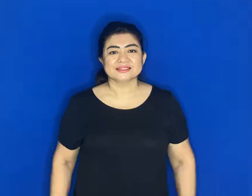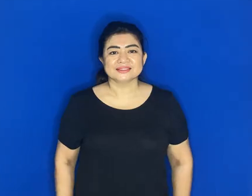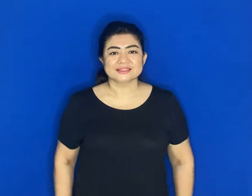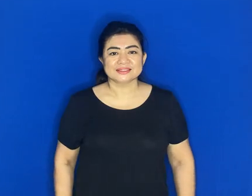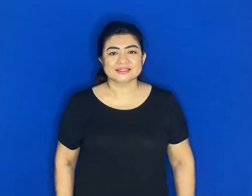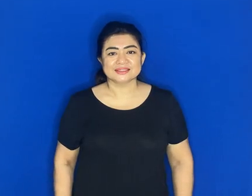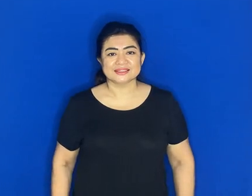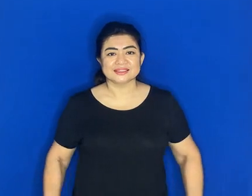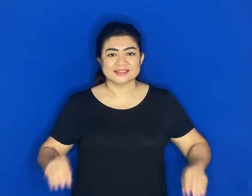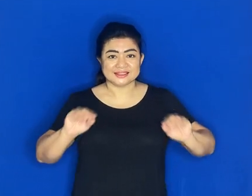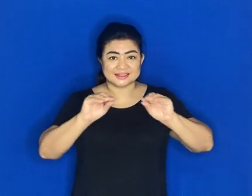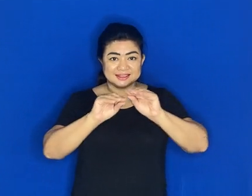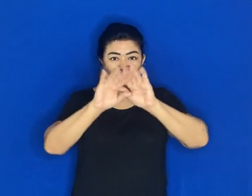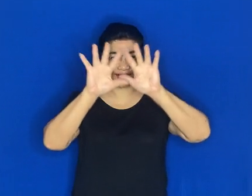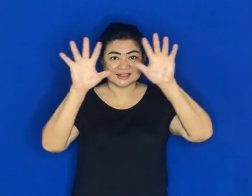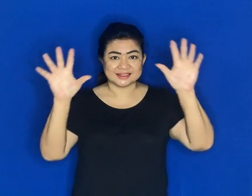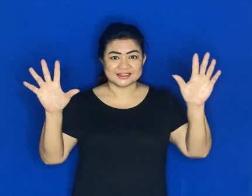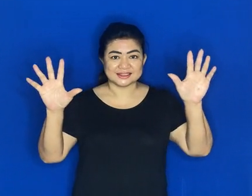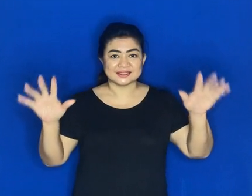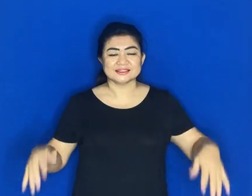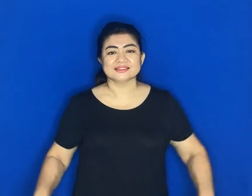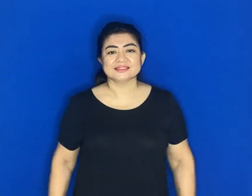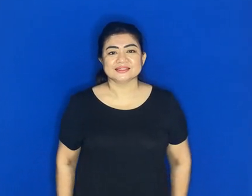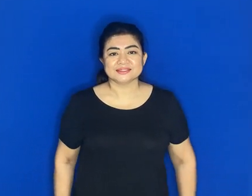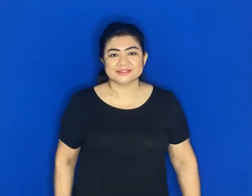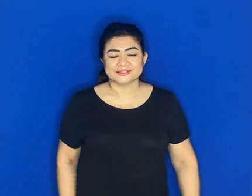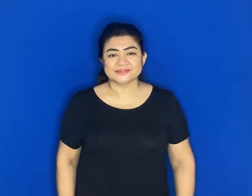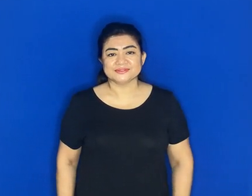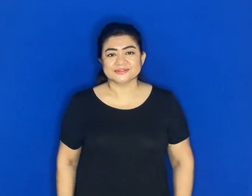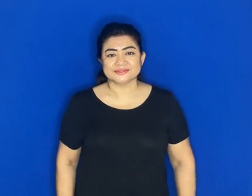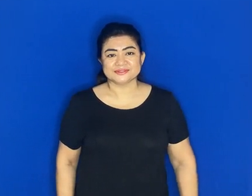light